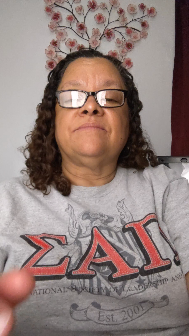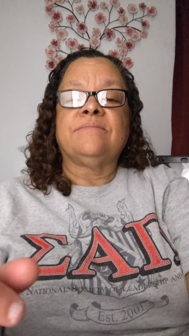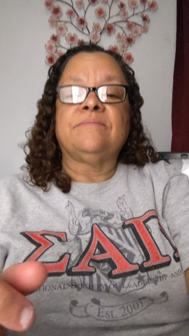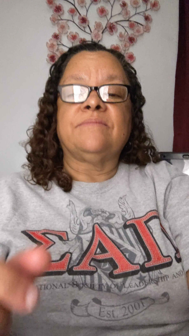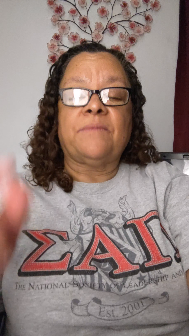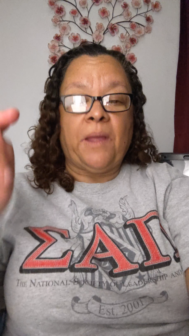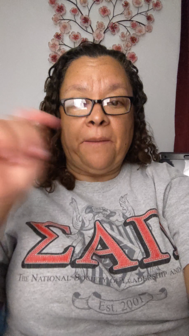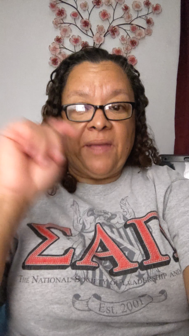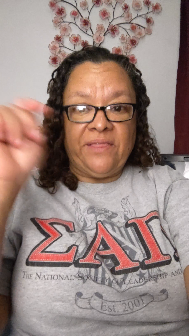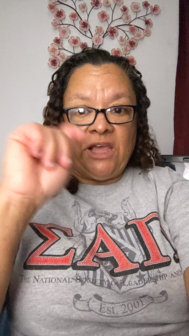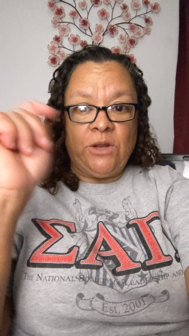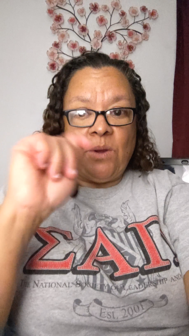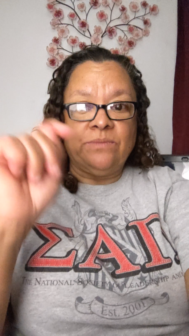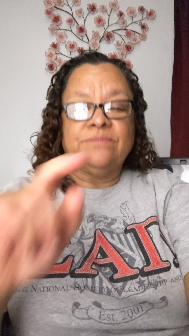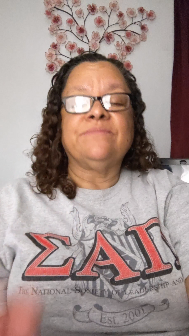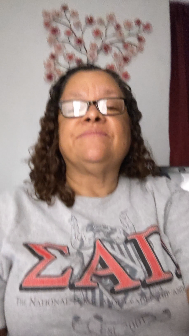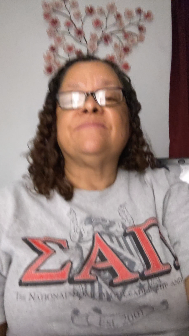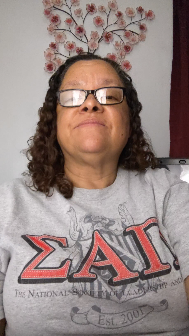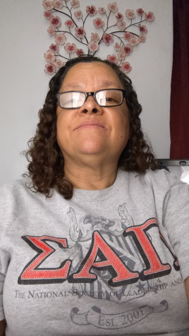bathroom